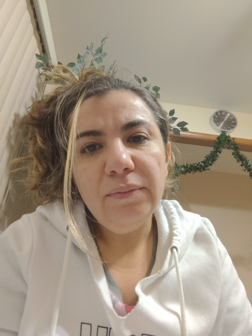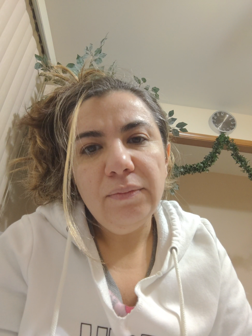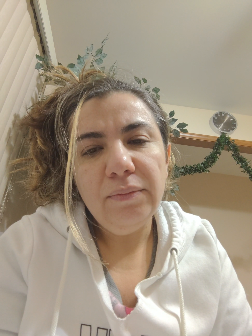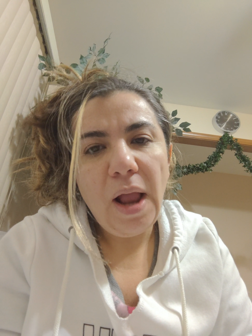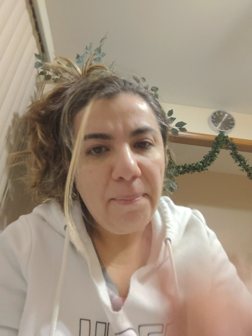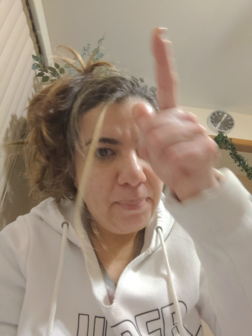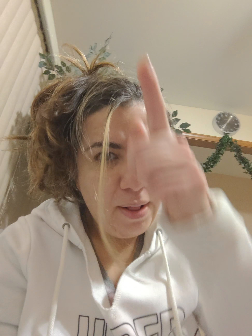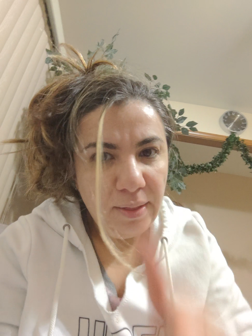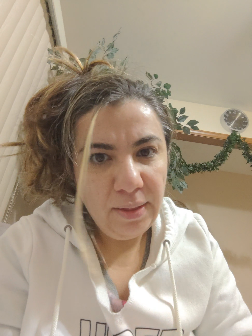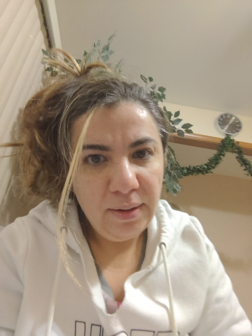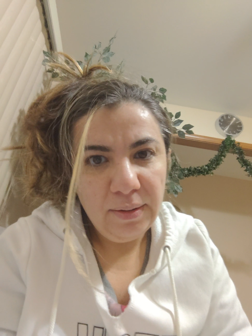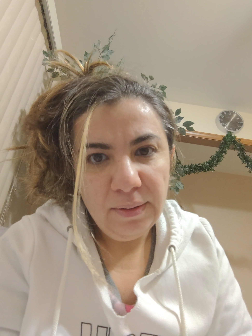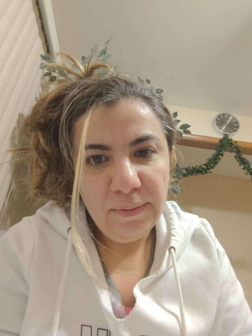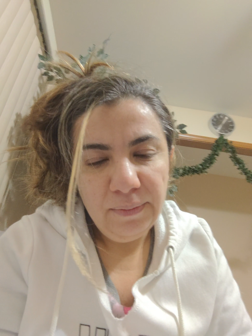brother